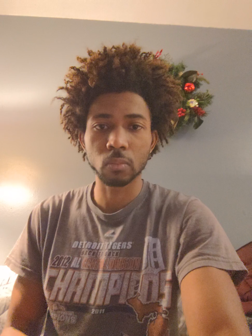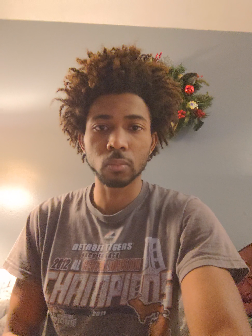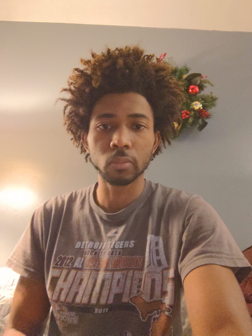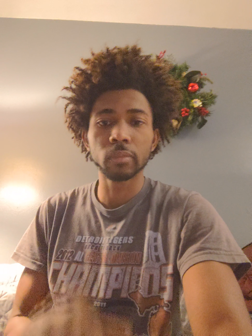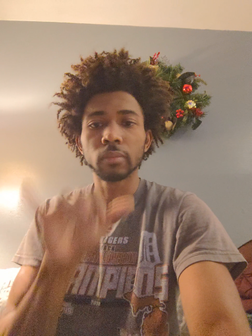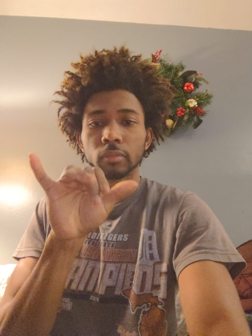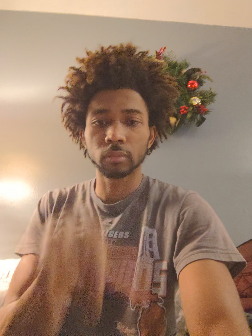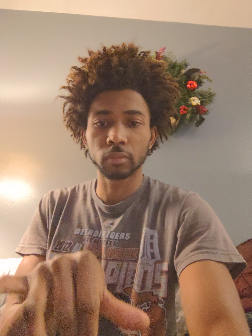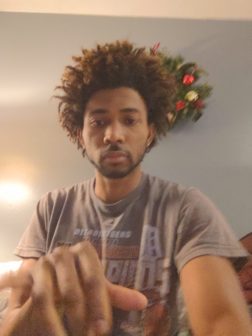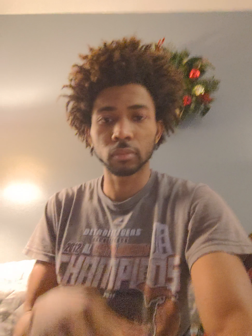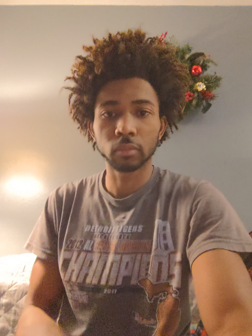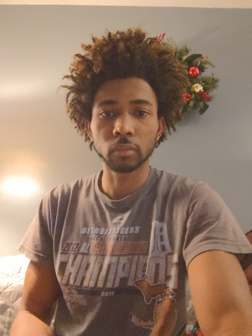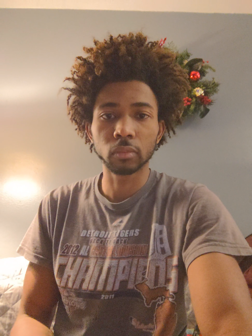that